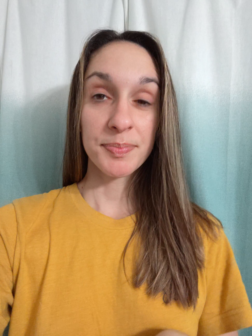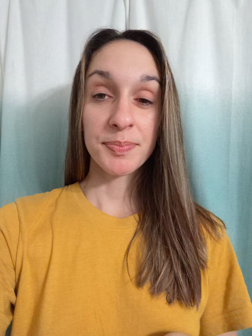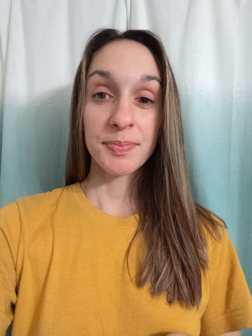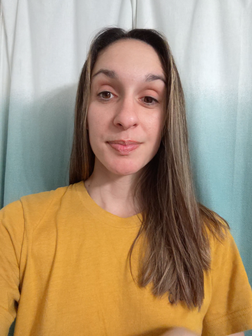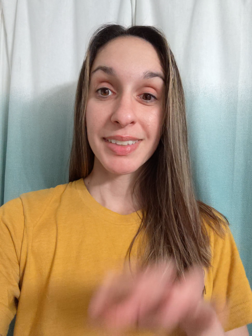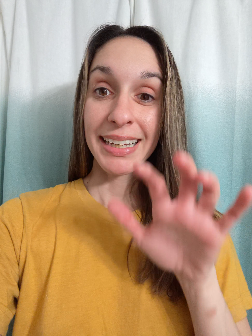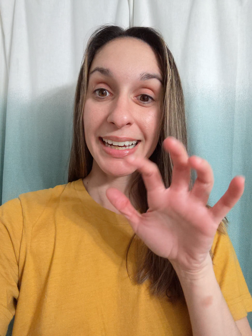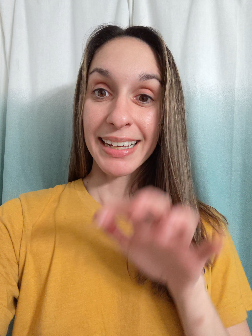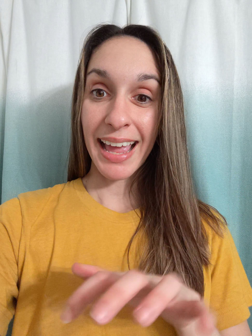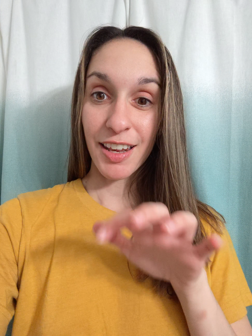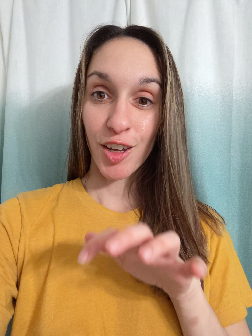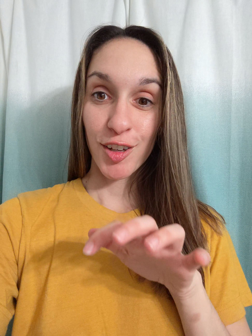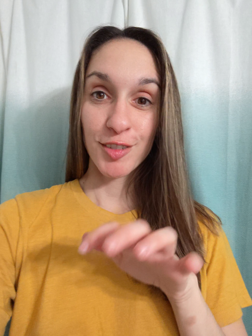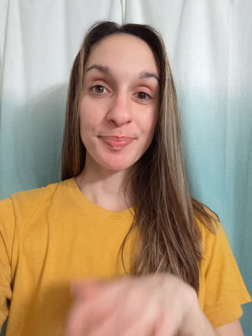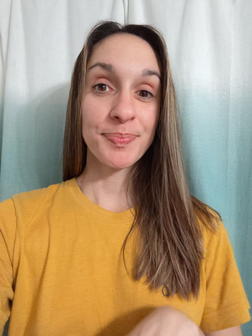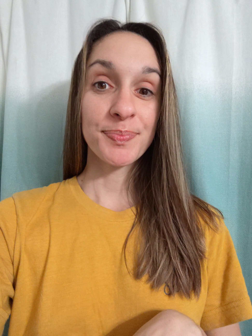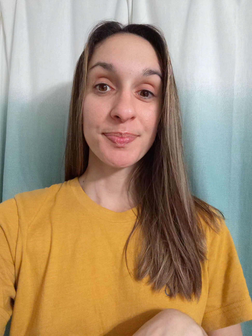alligator